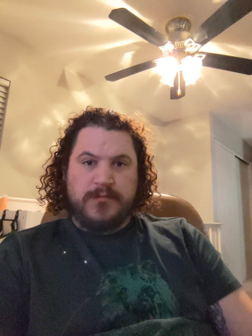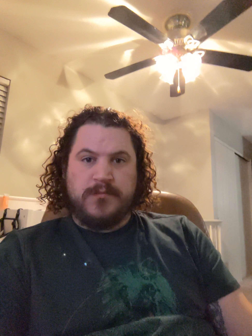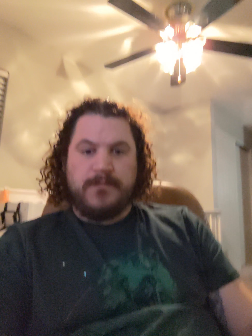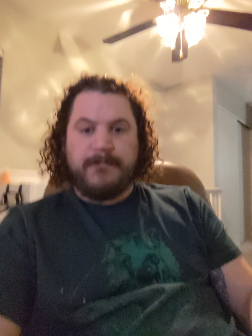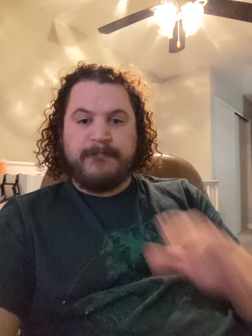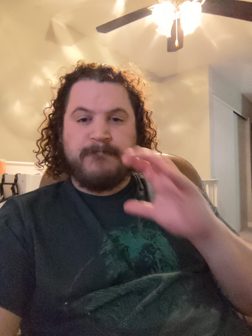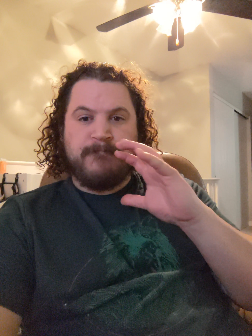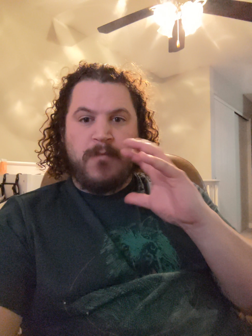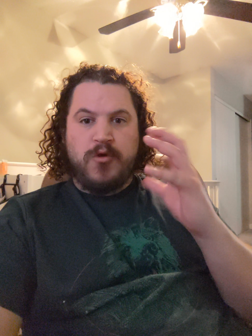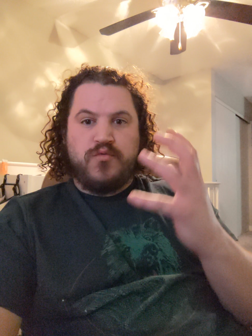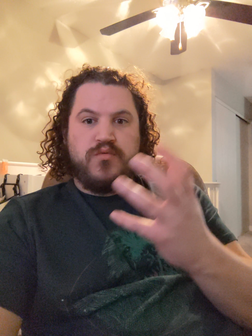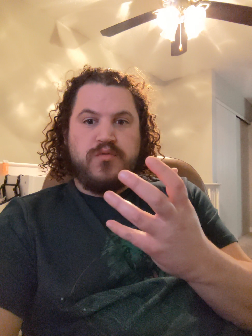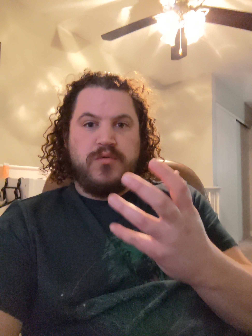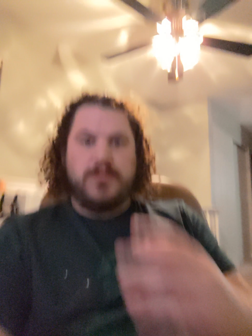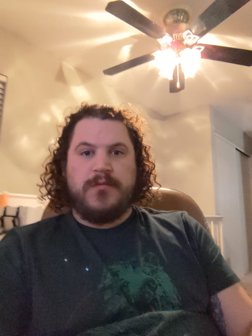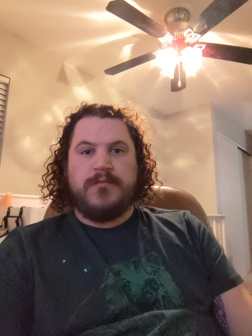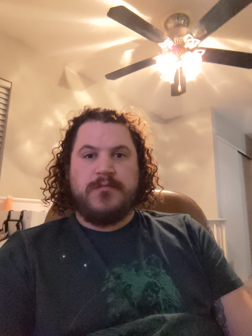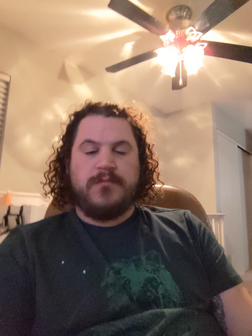balloon